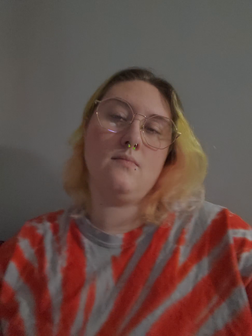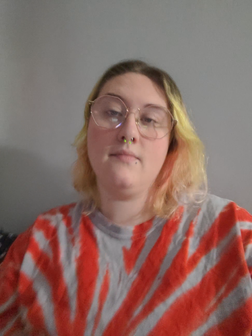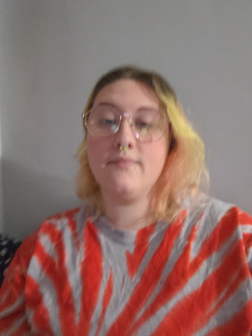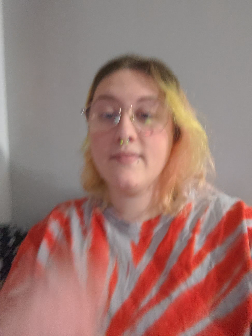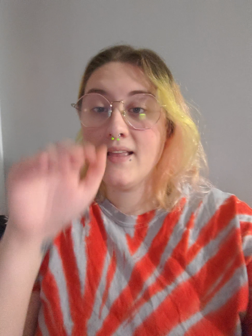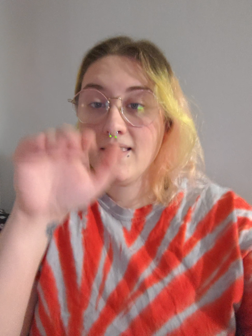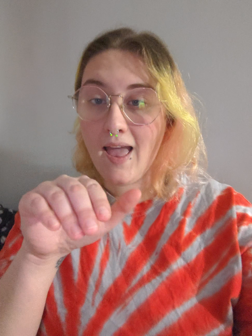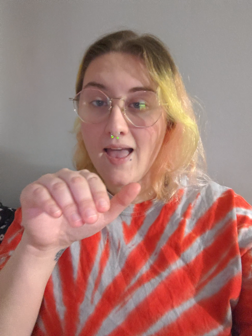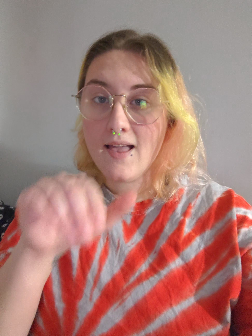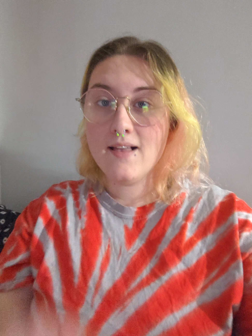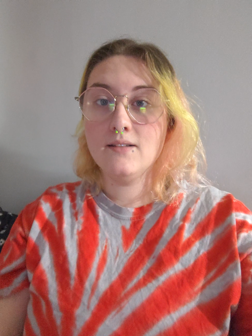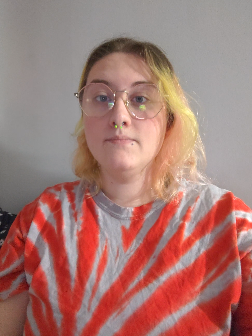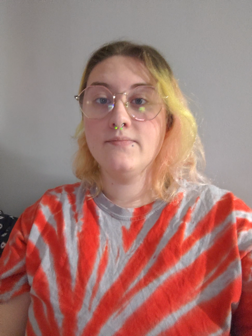night